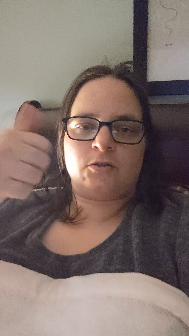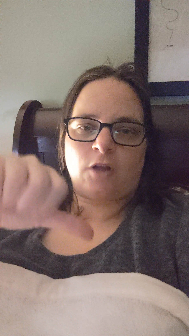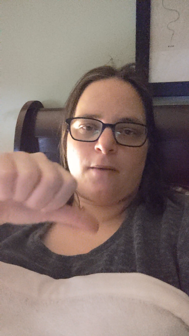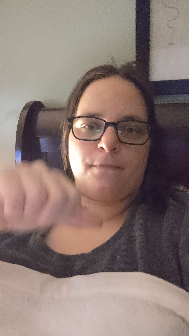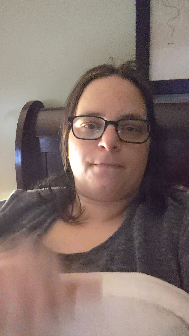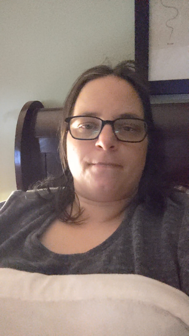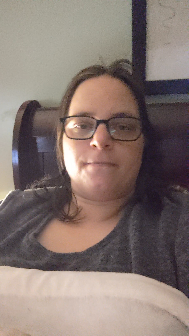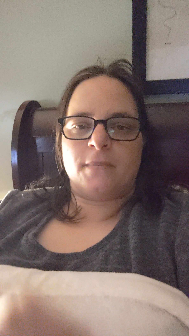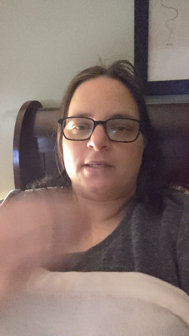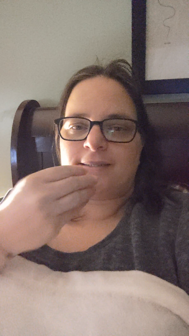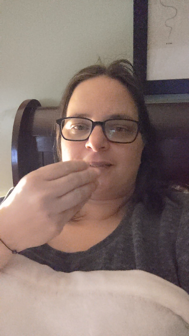eat